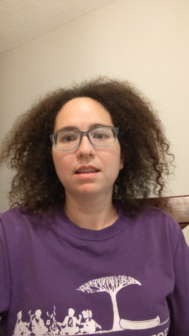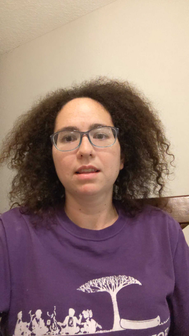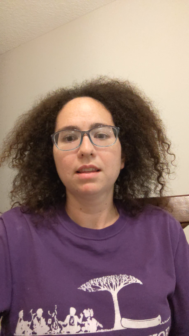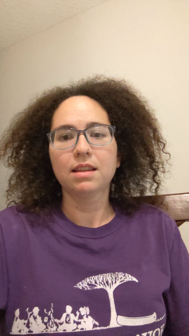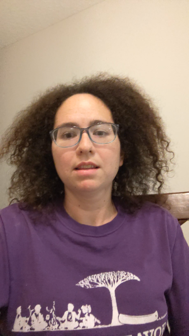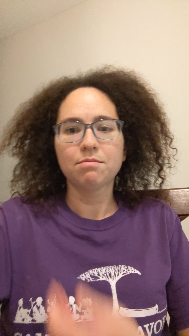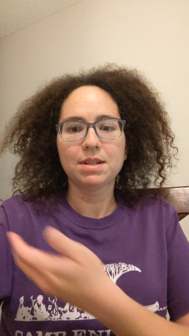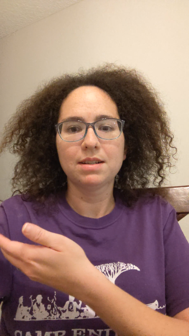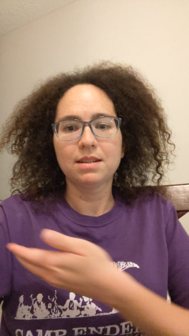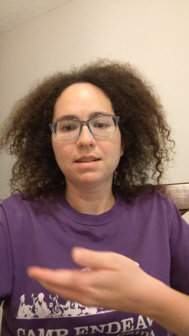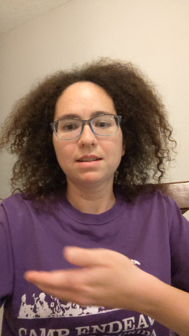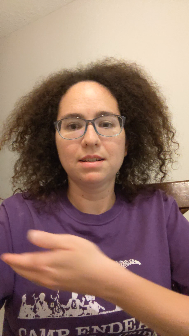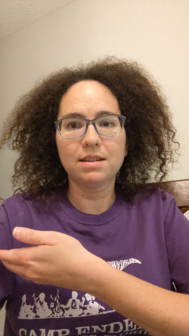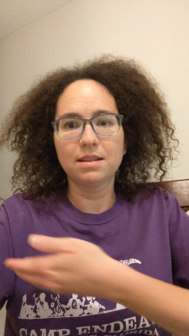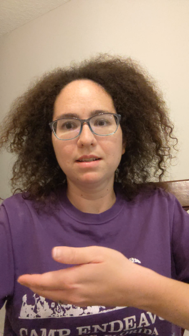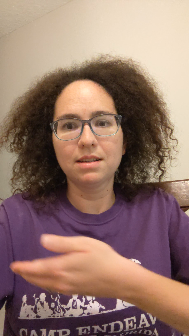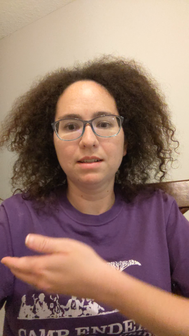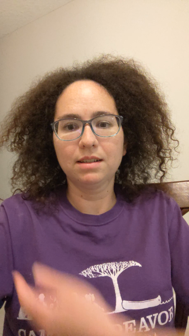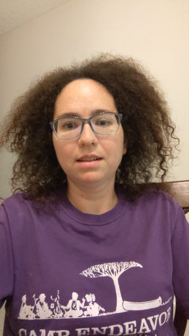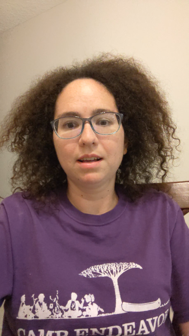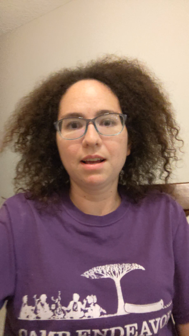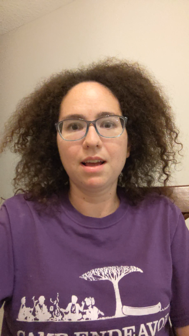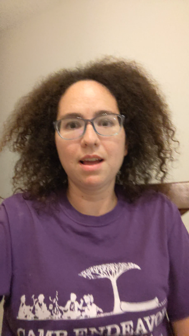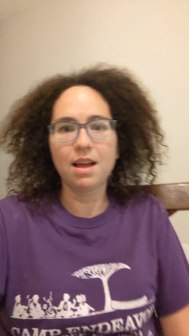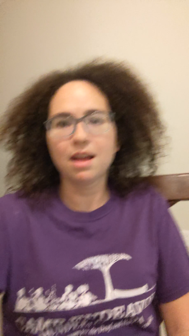baby